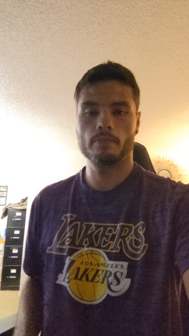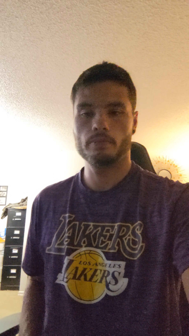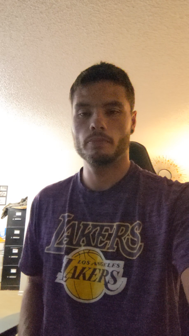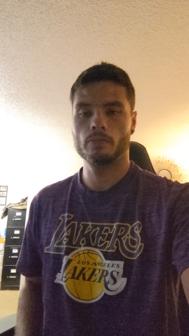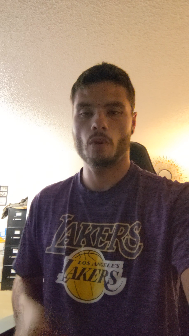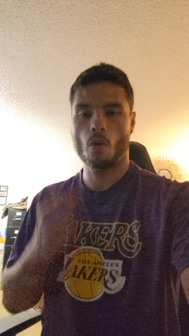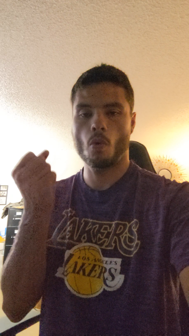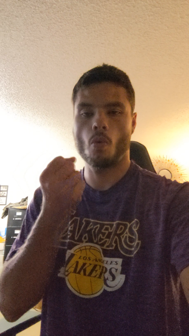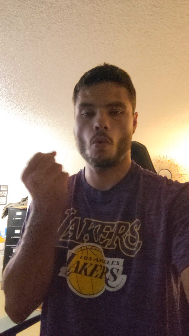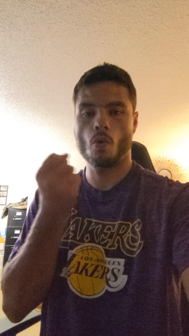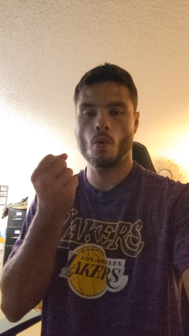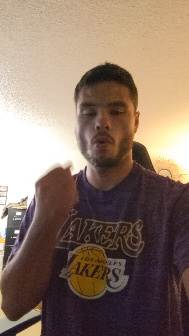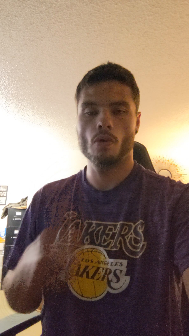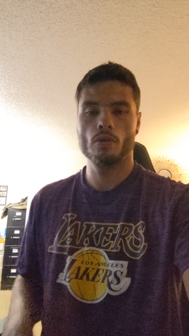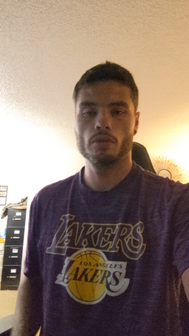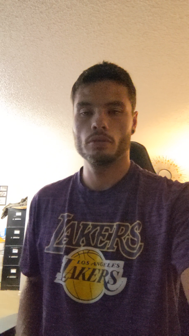hold